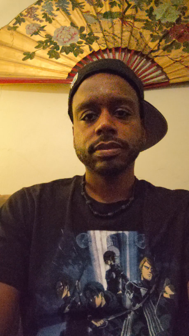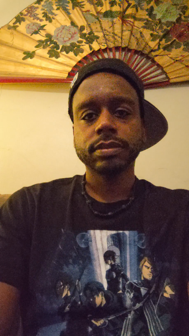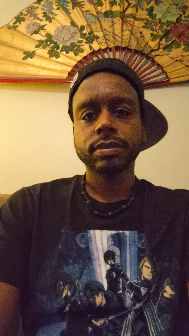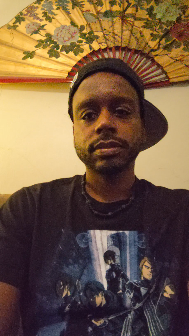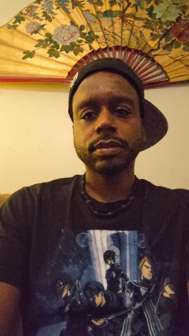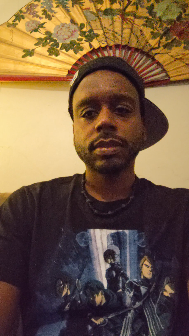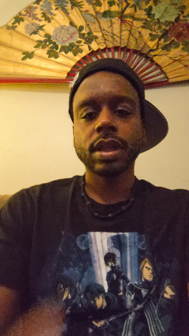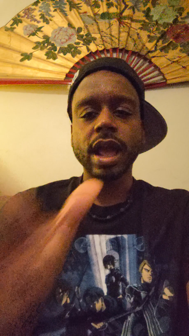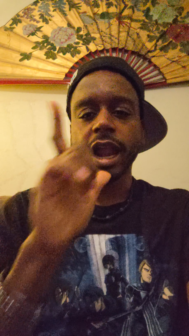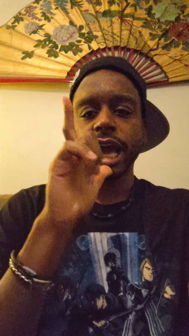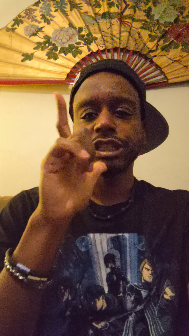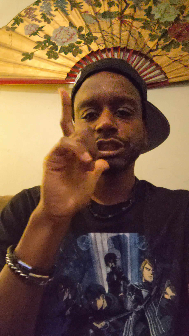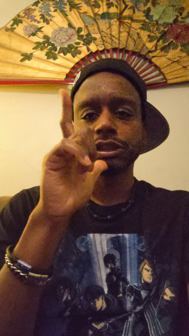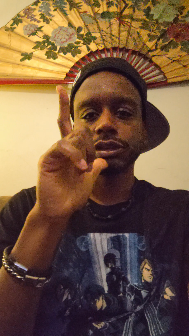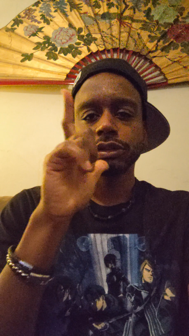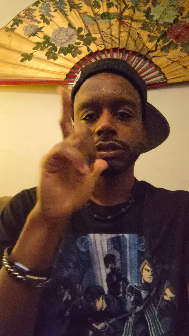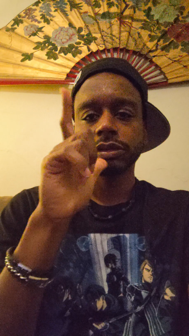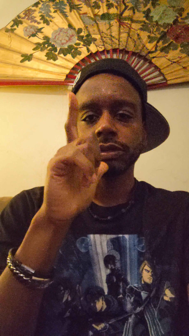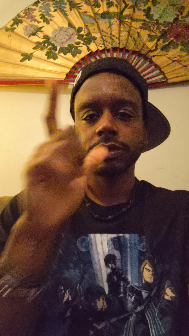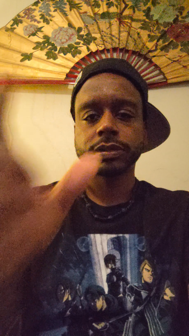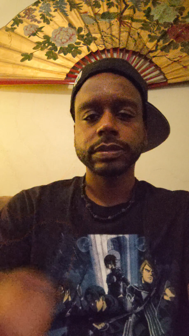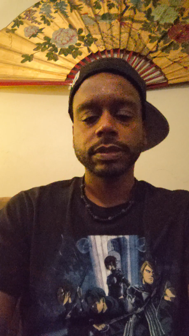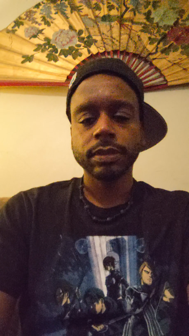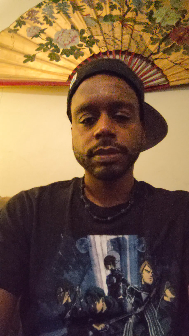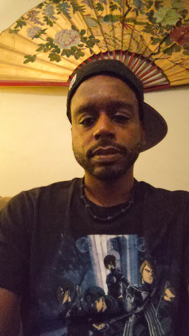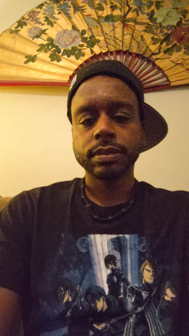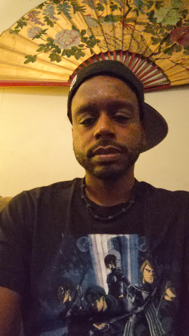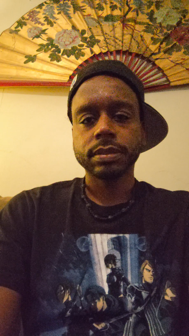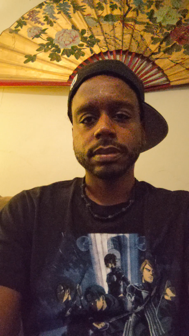lunch